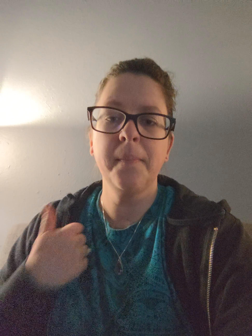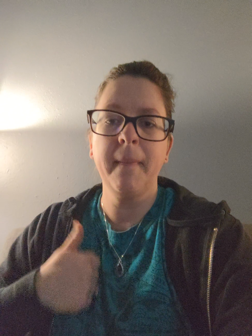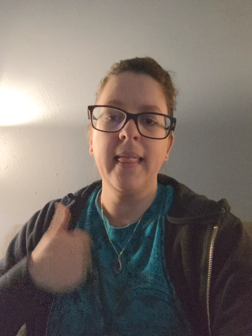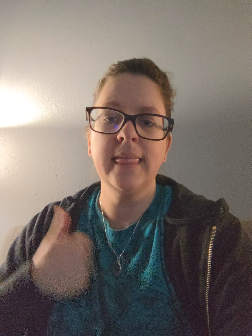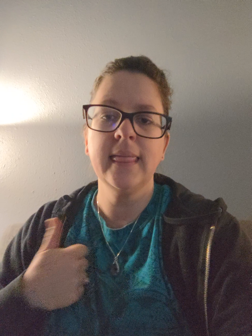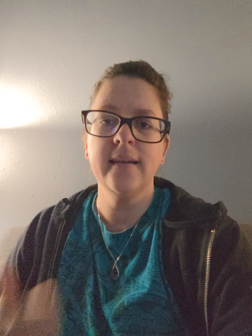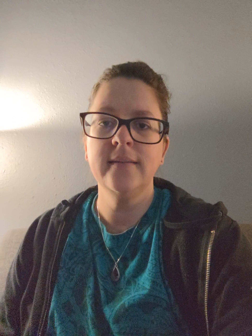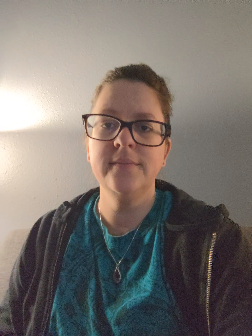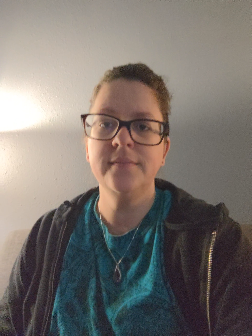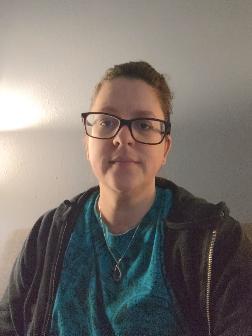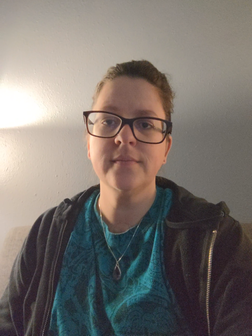bath